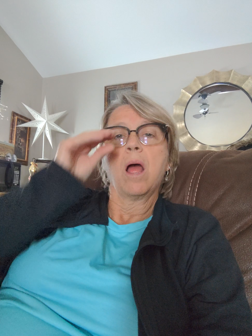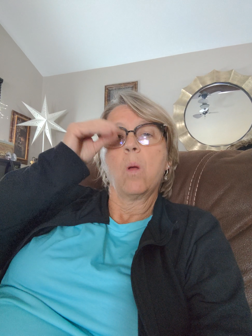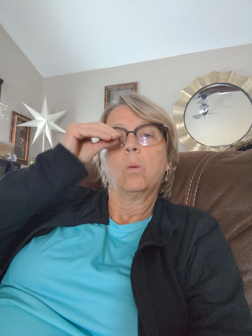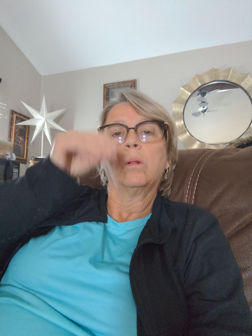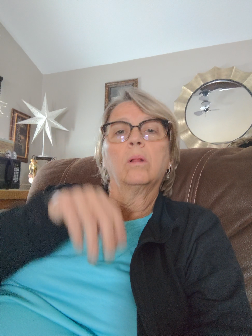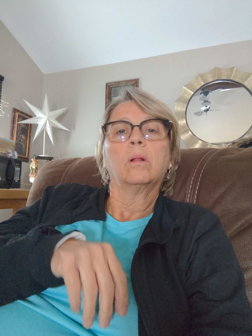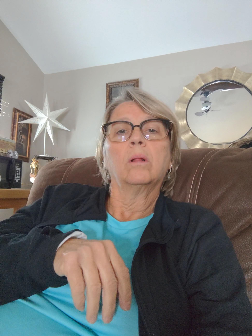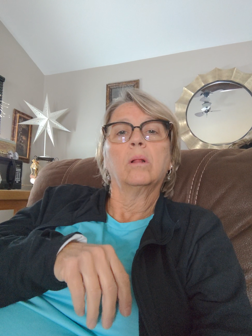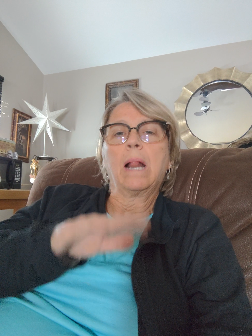owl